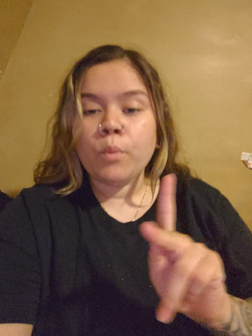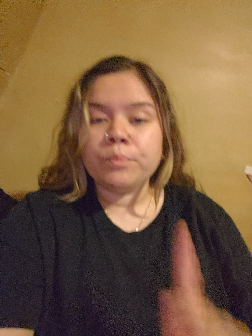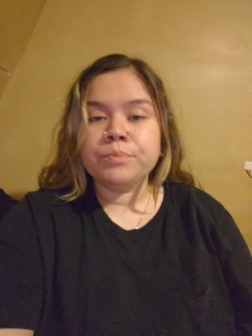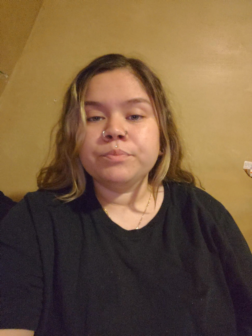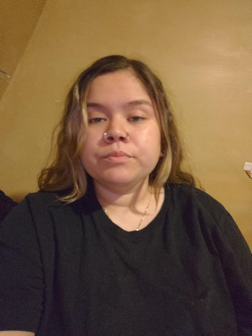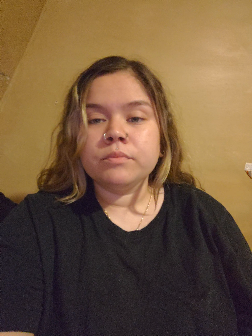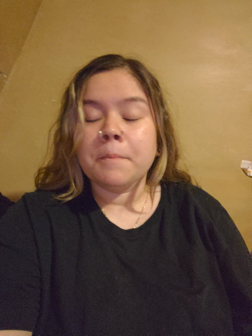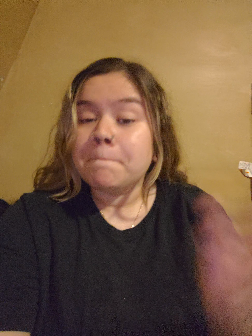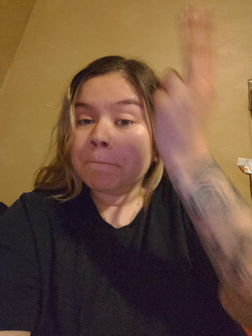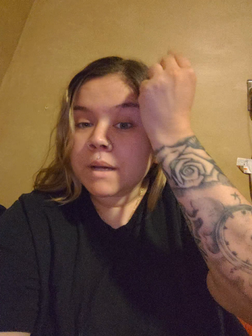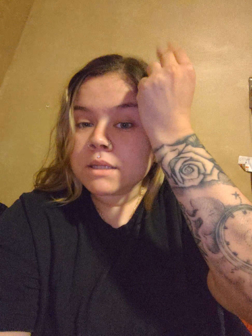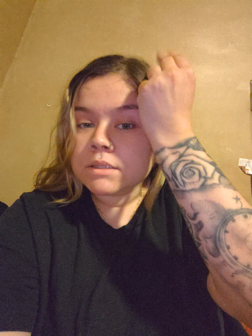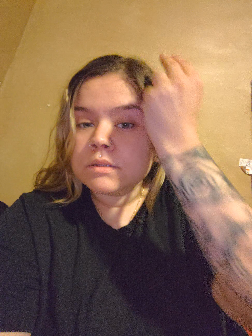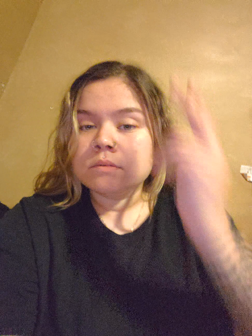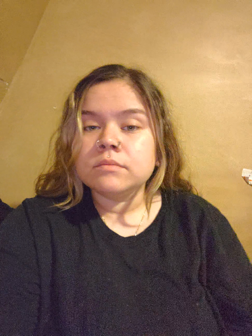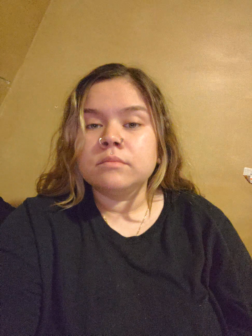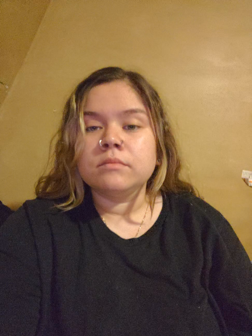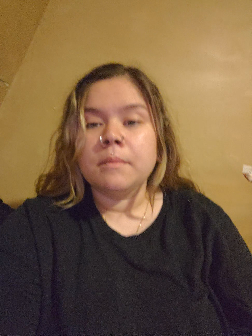bunny